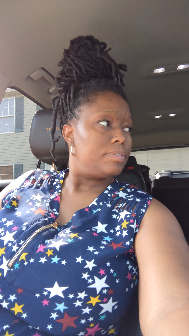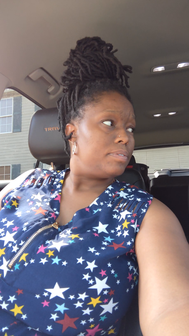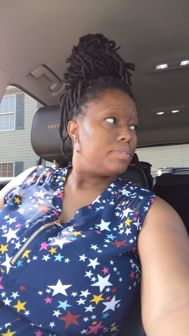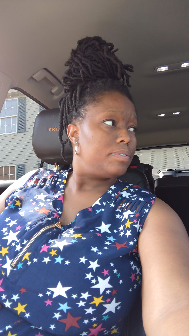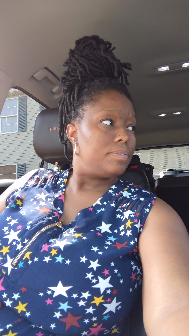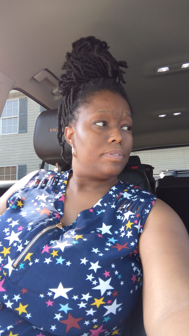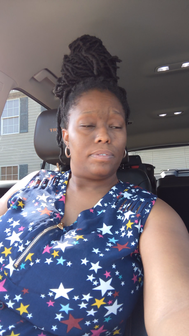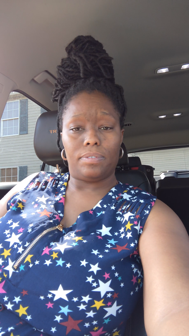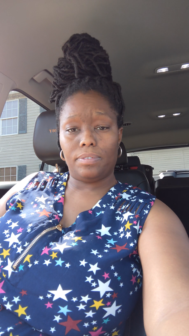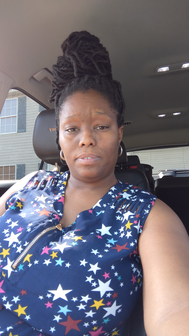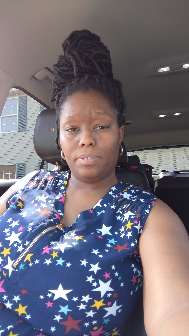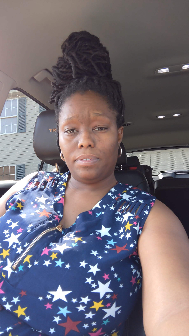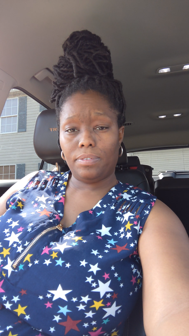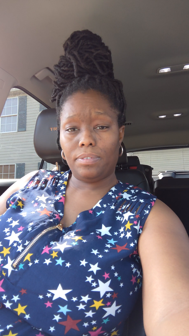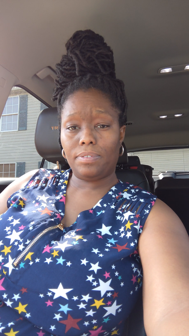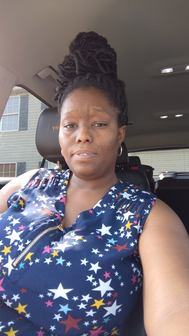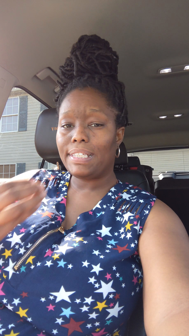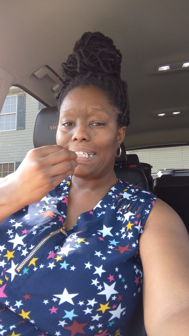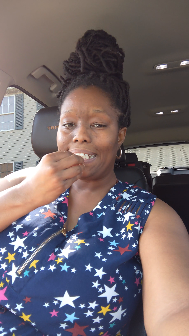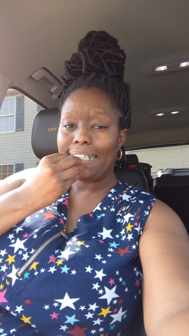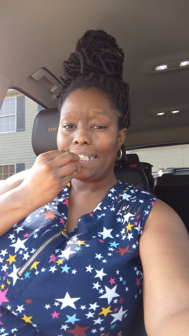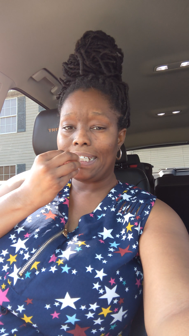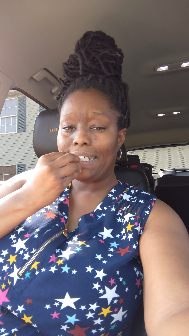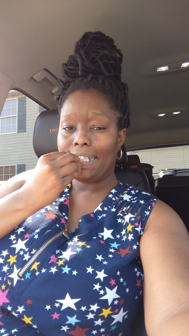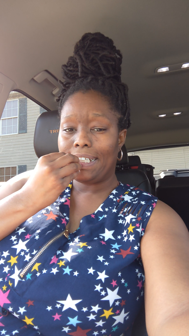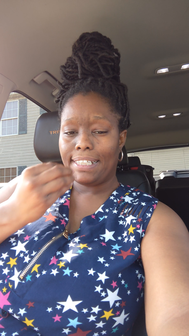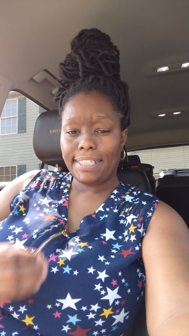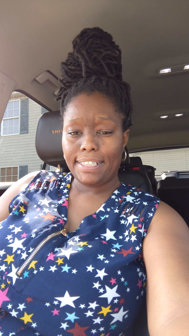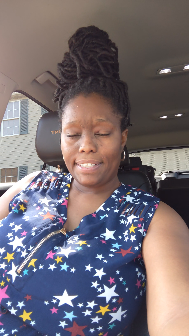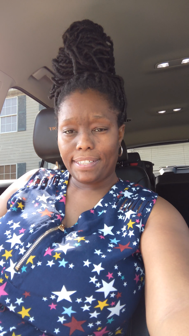eat